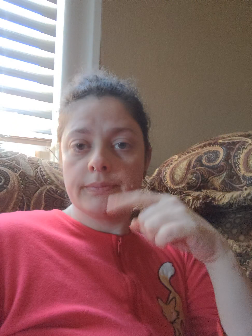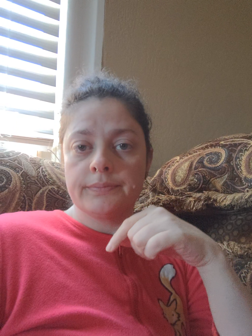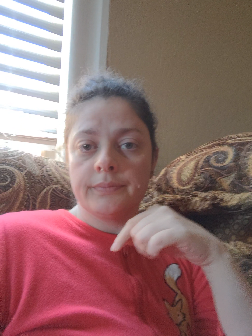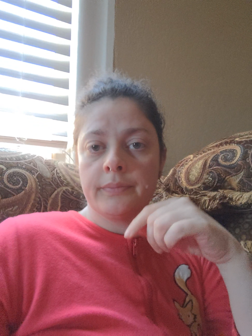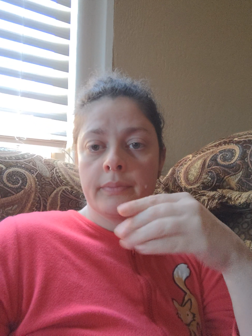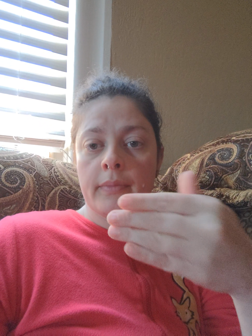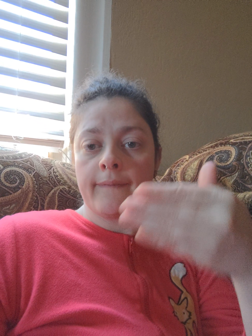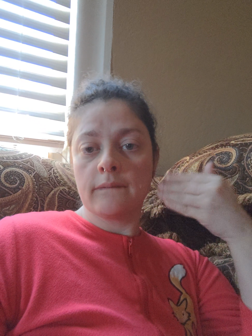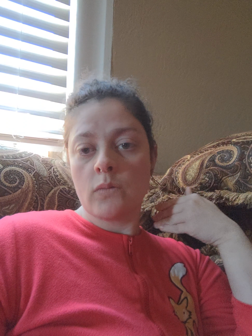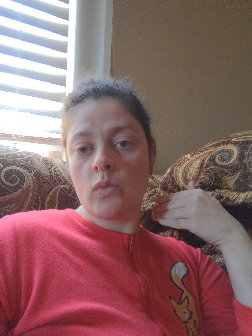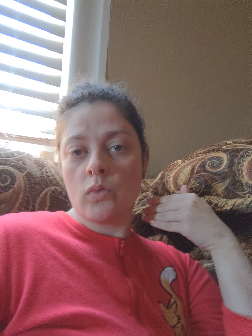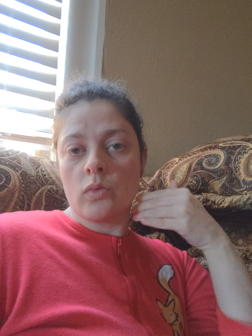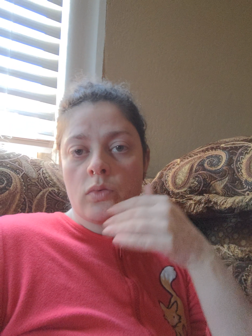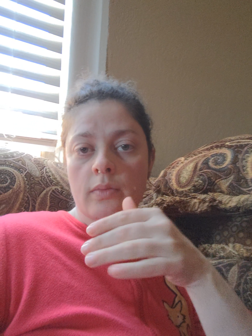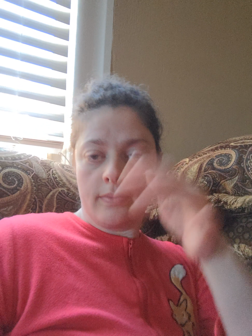before